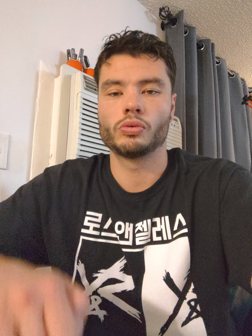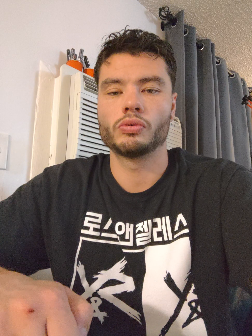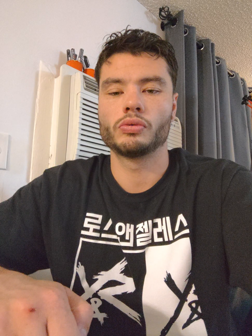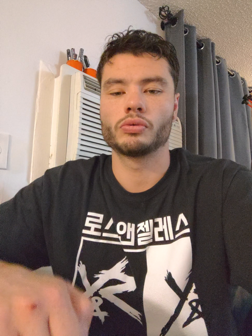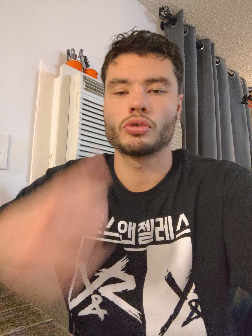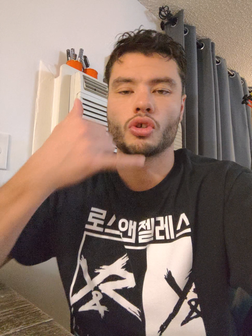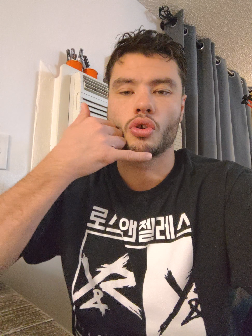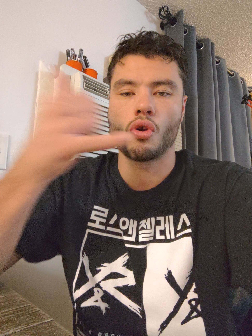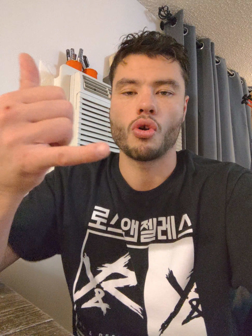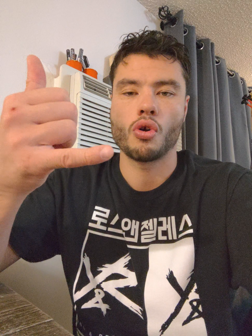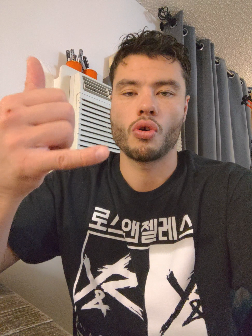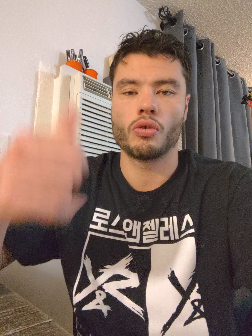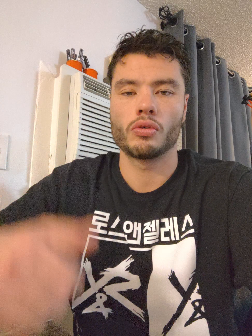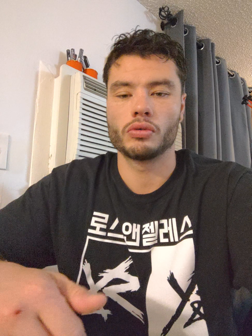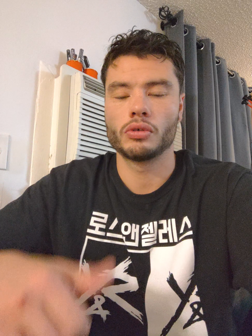call on the phone